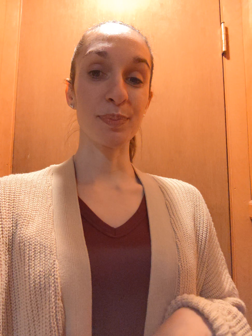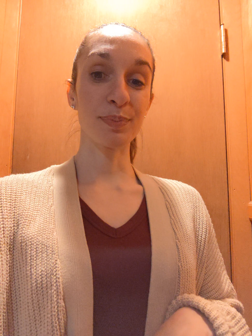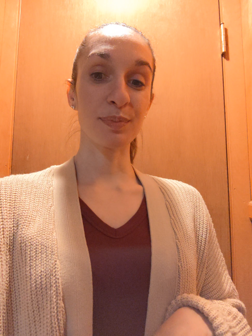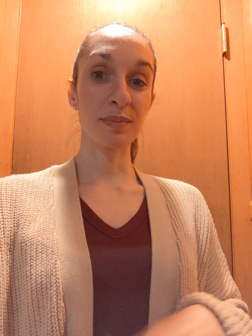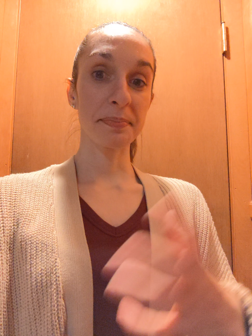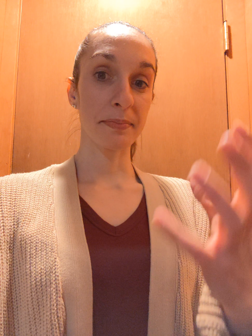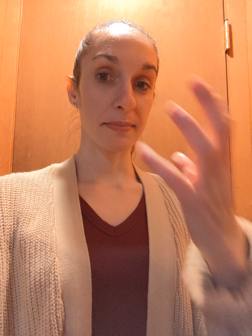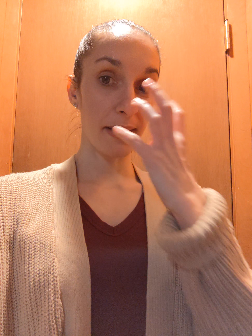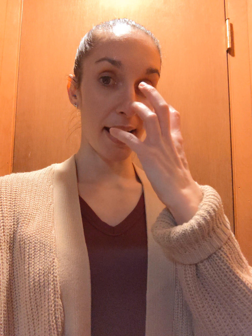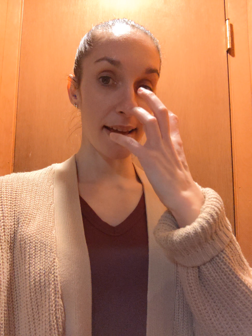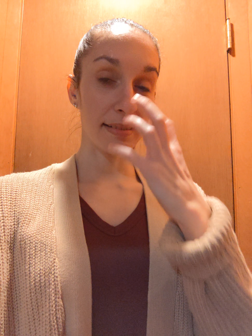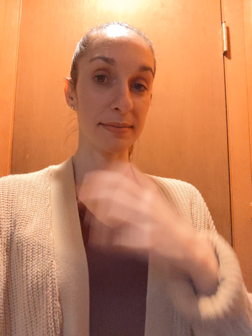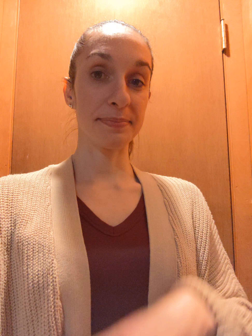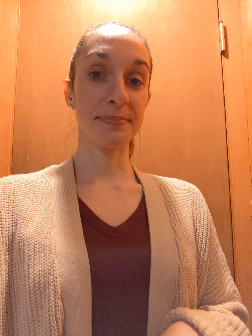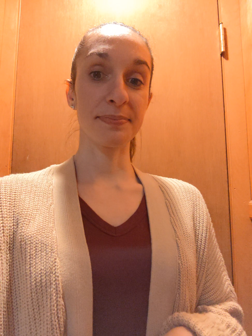mad